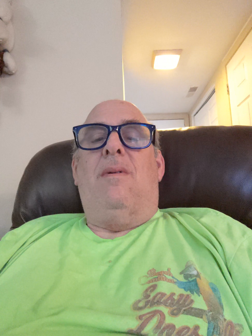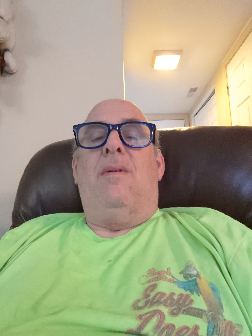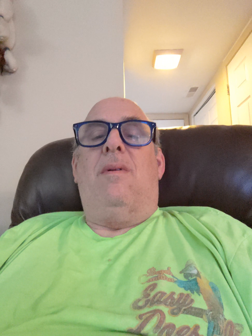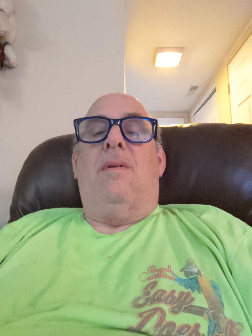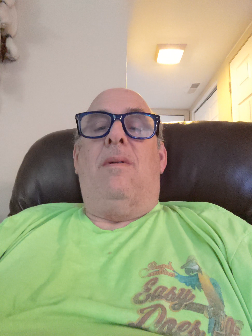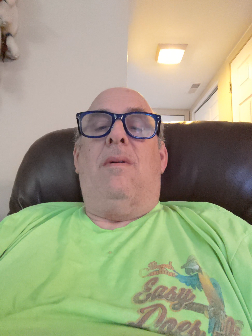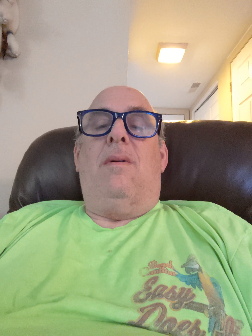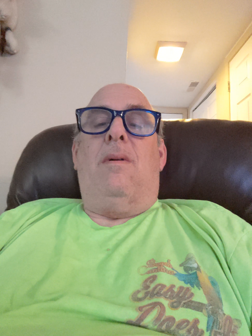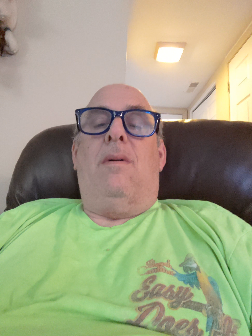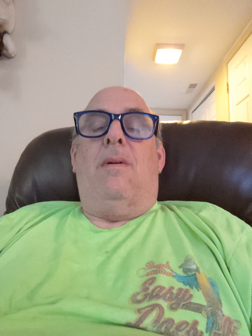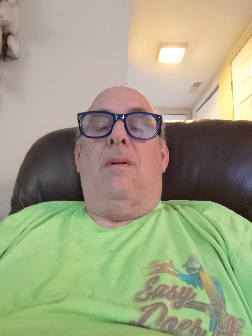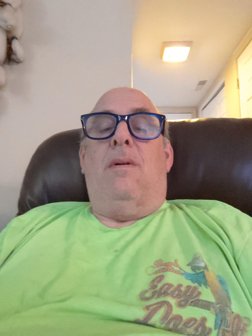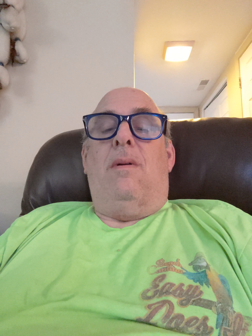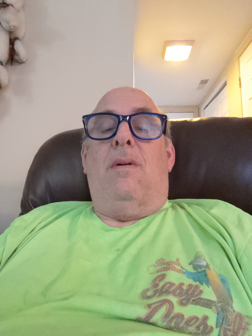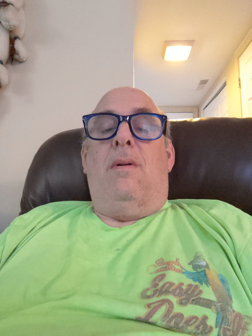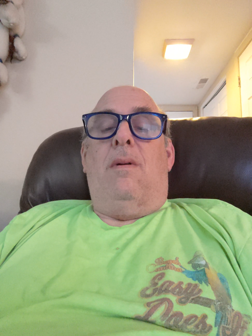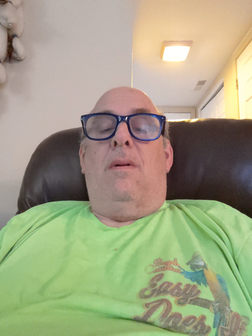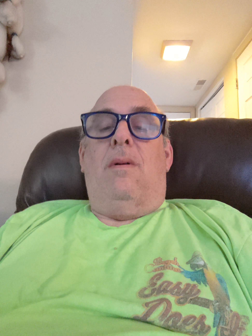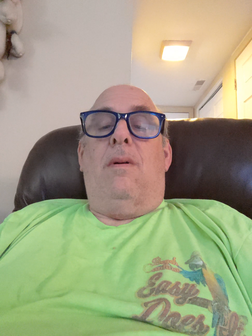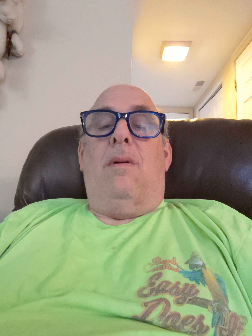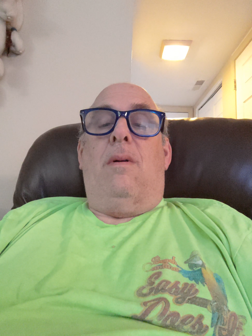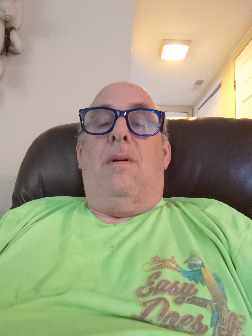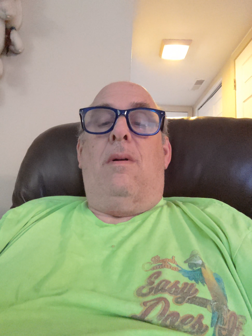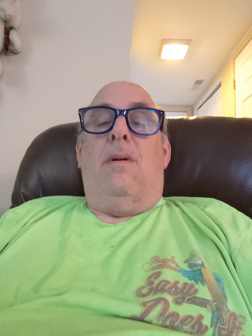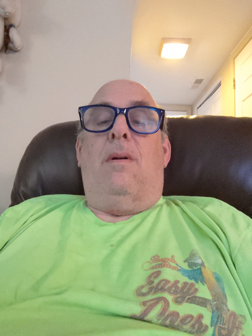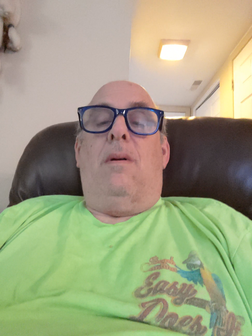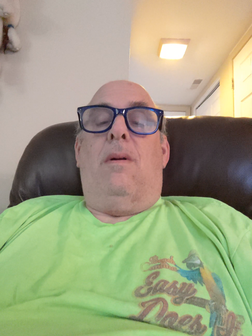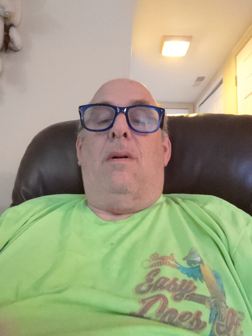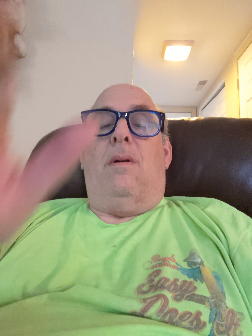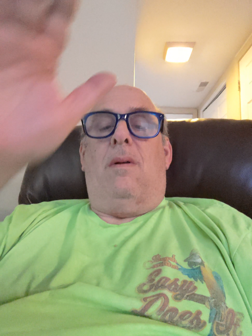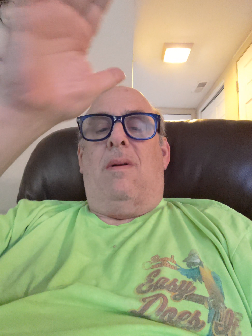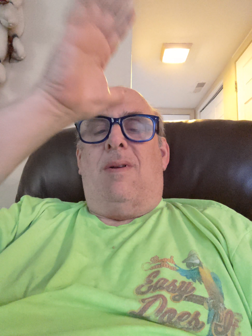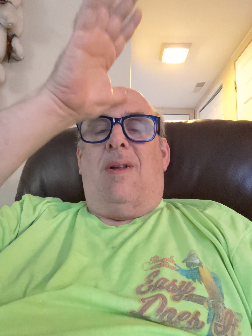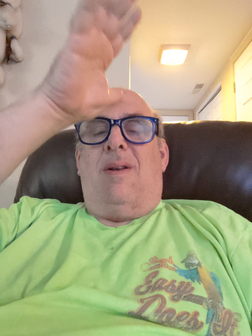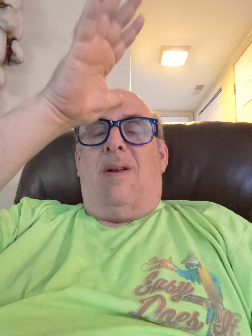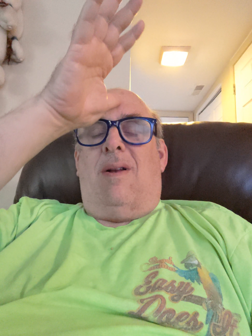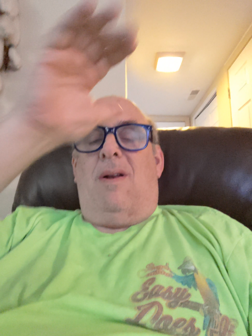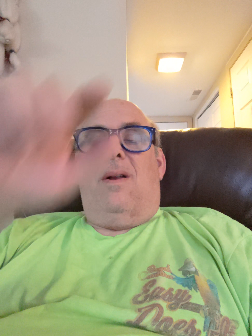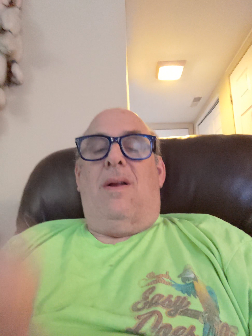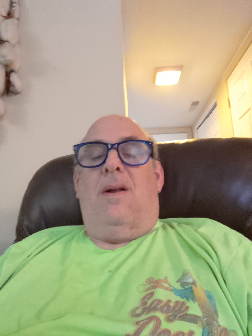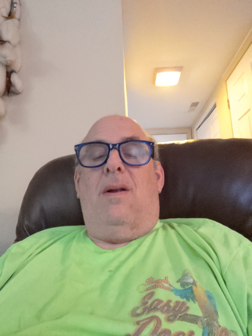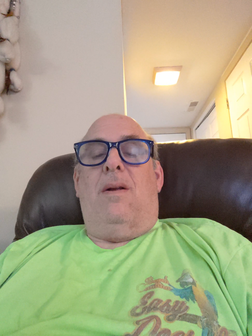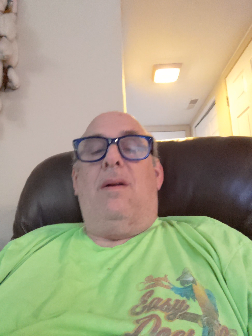dad